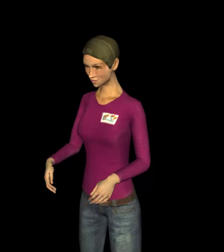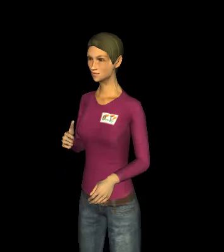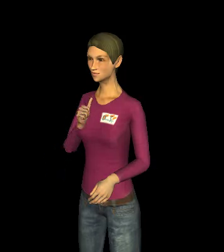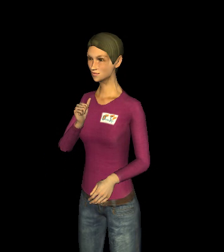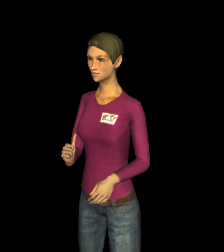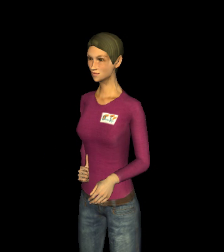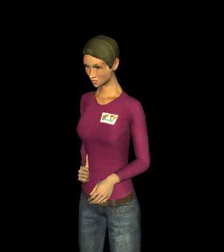حقيبة كتف